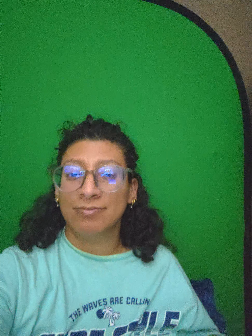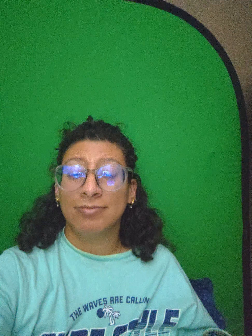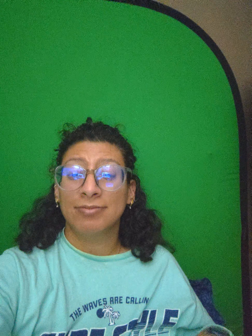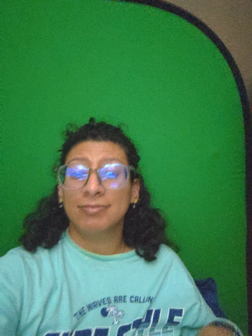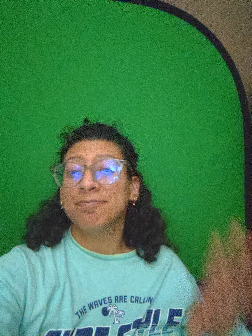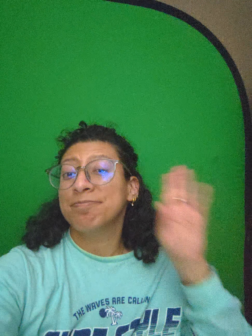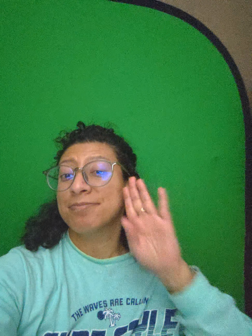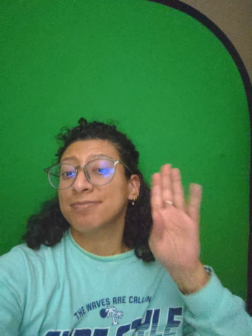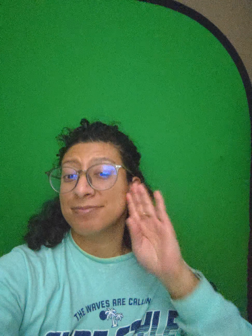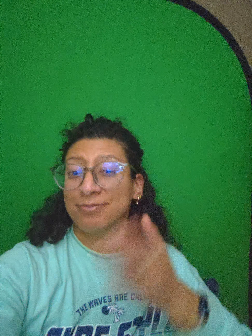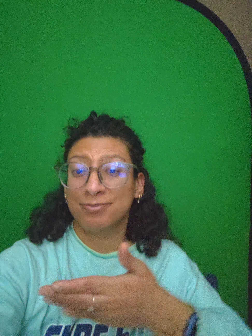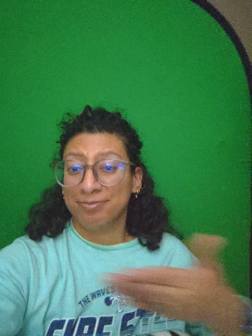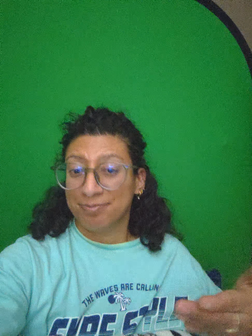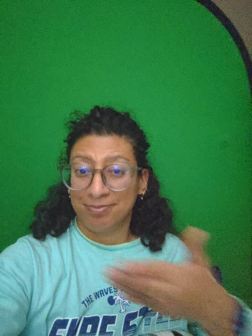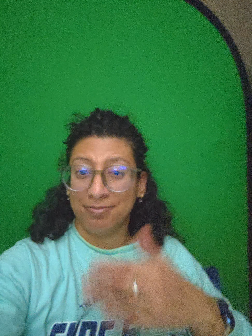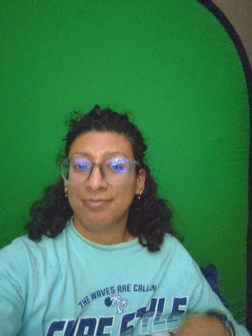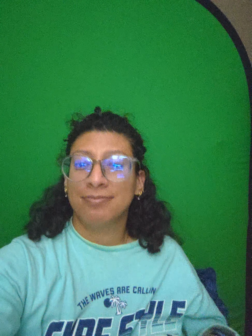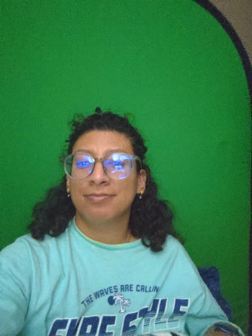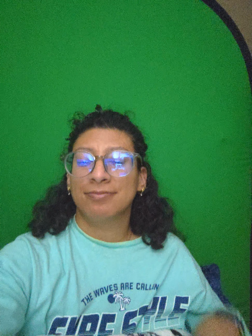puppy